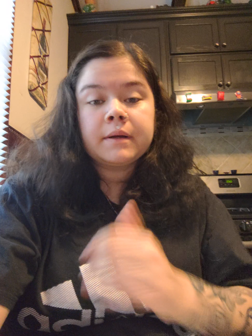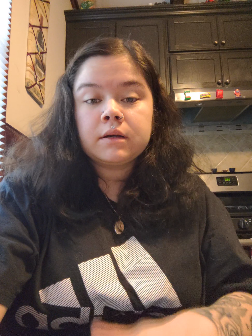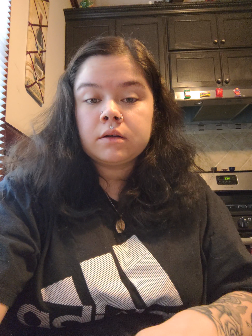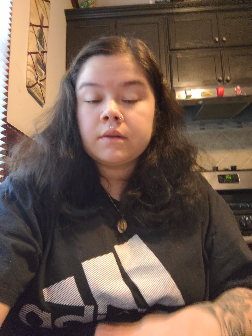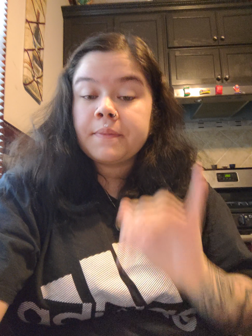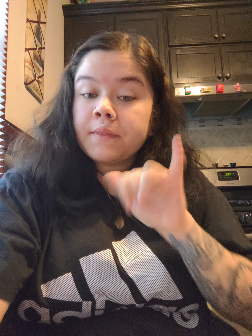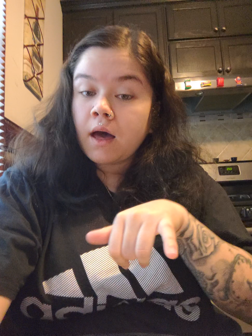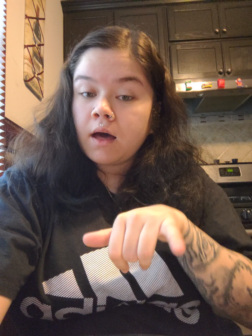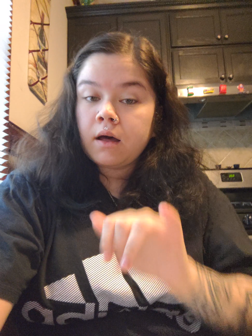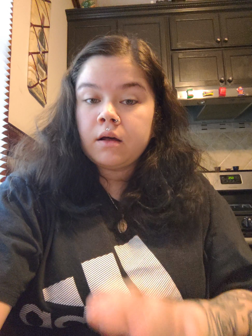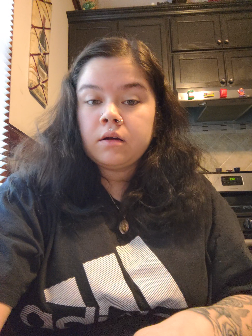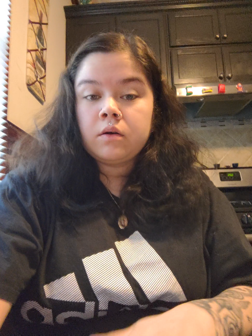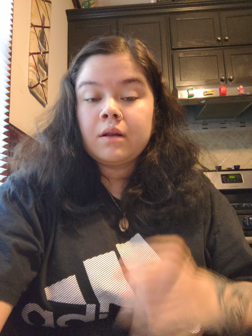that